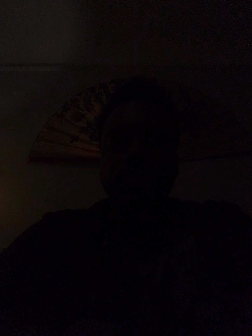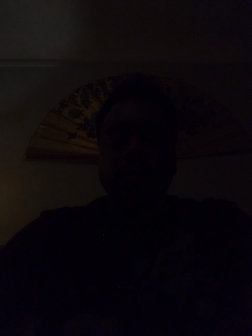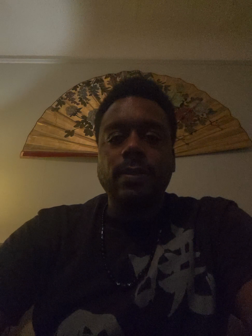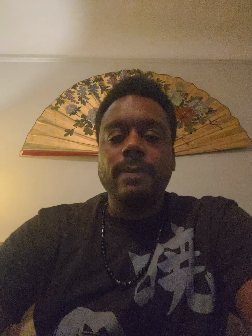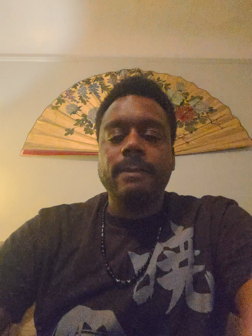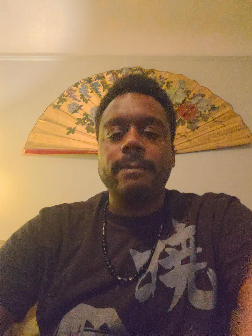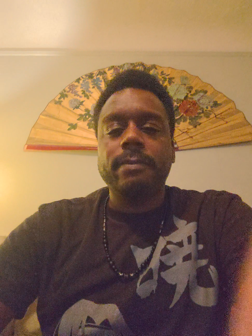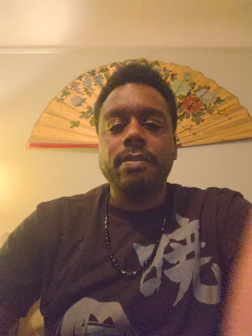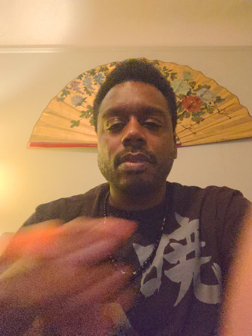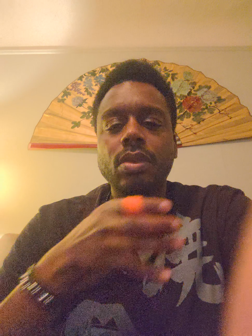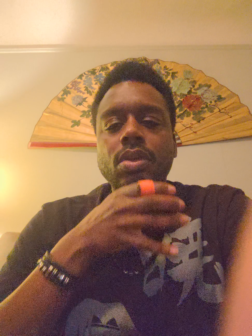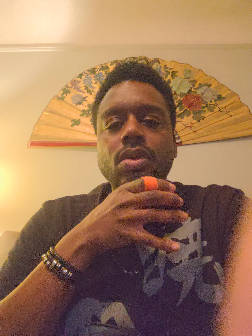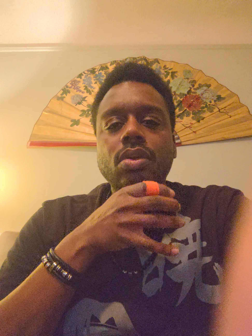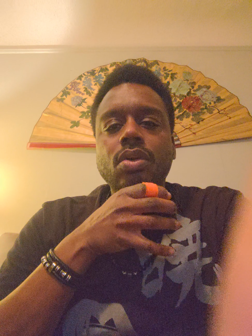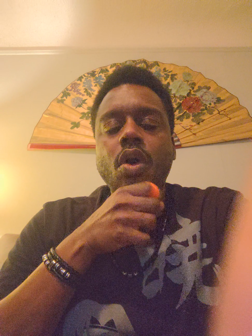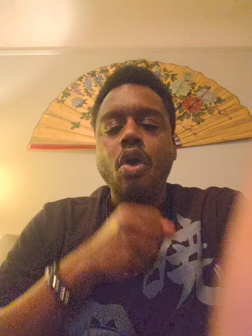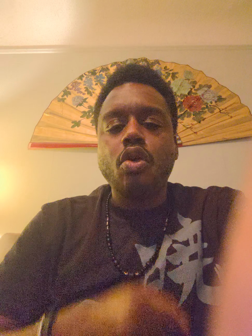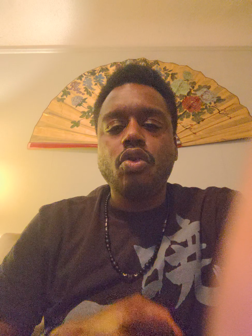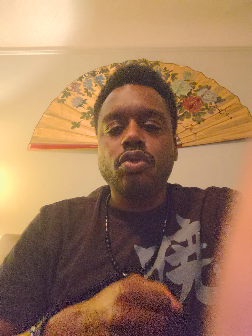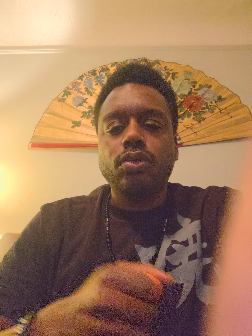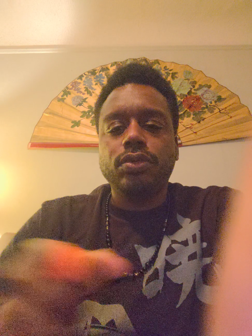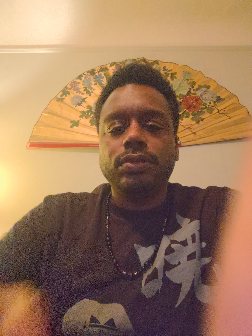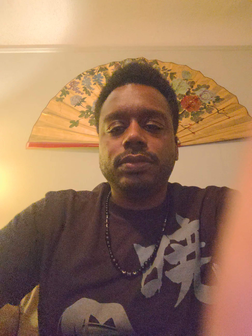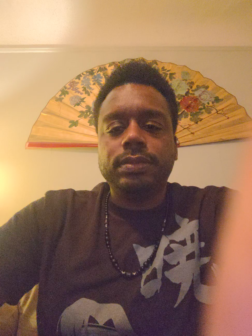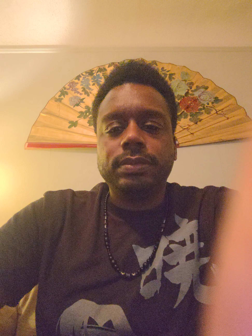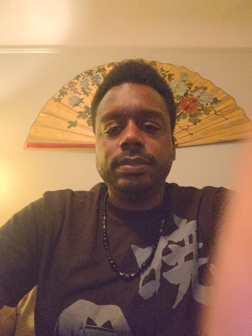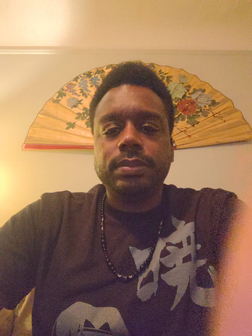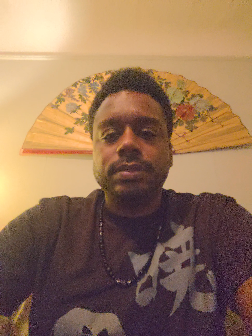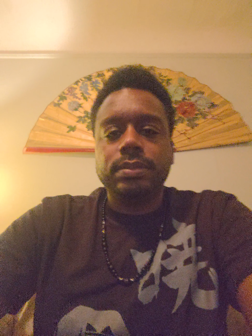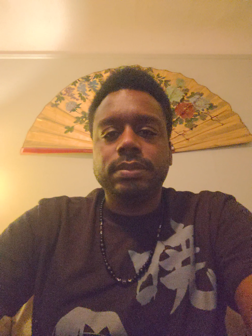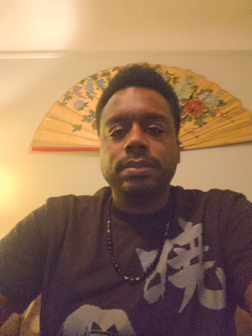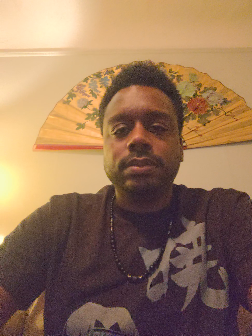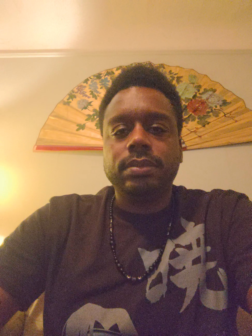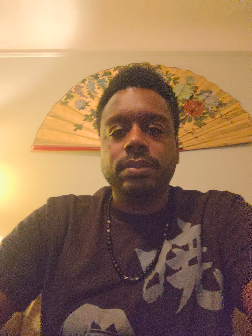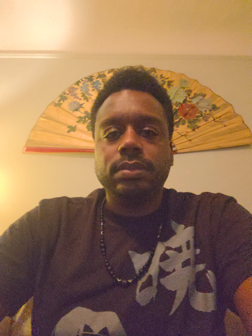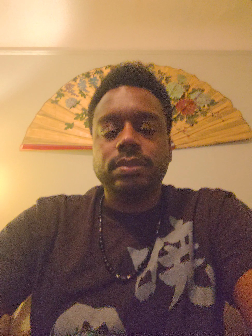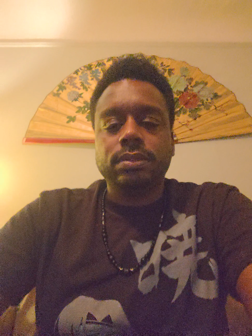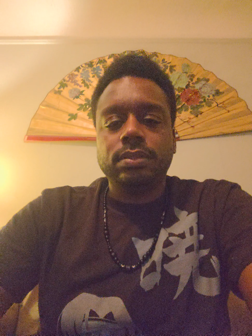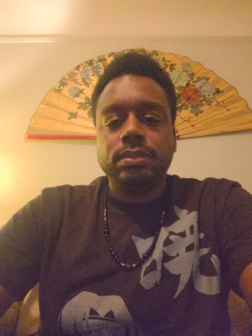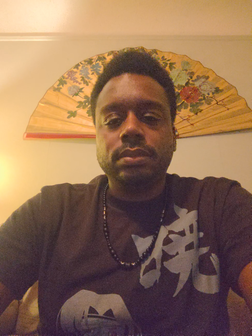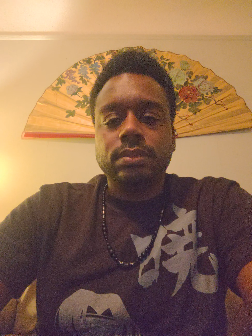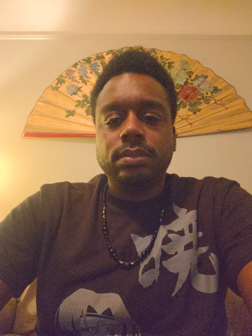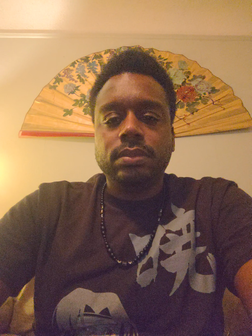old